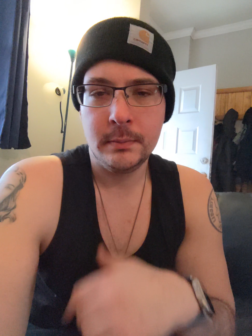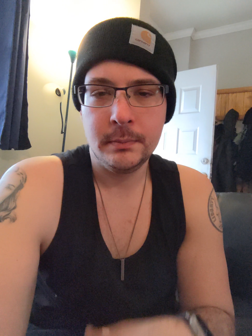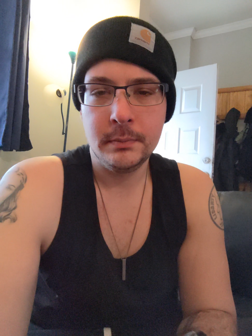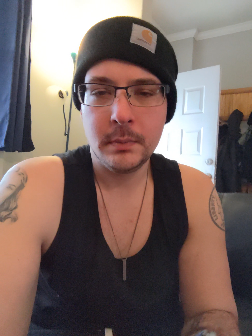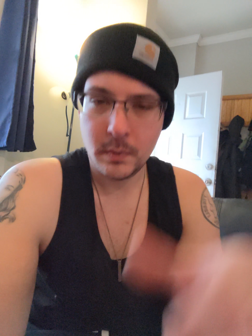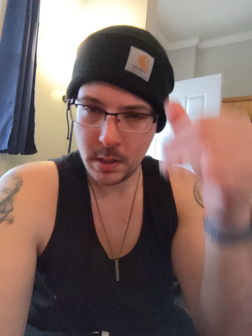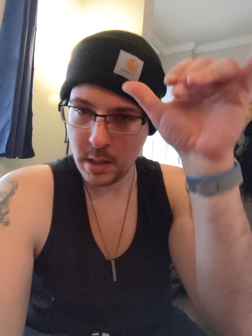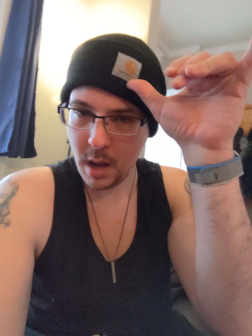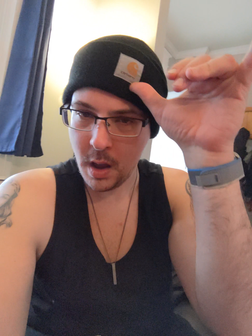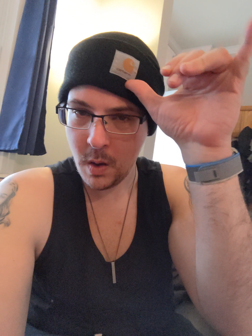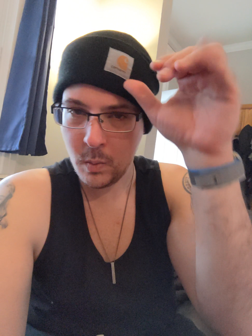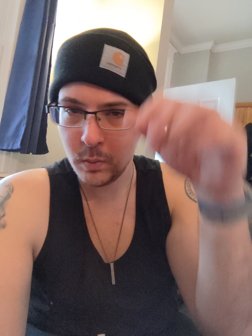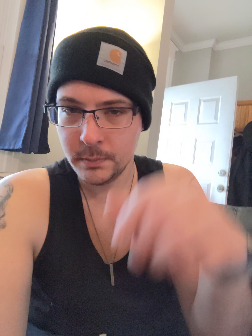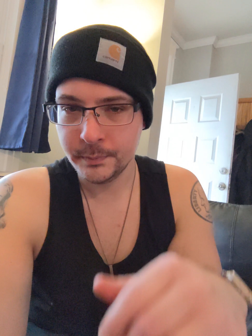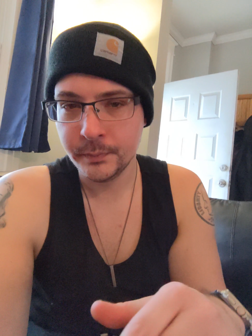cow